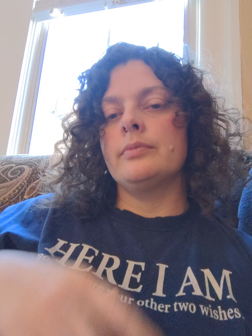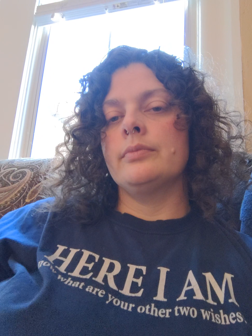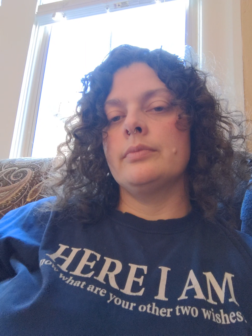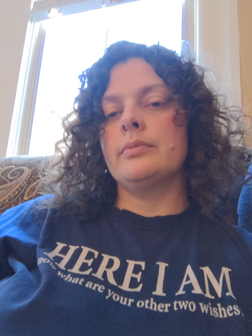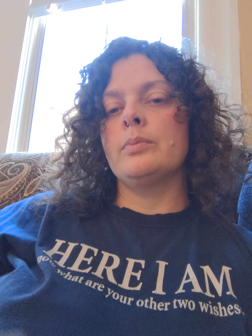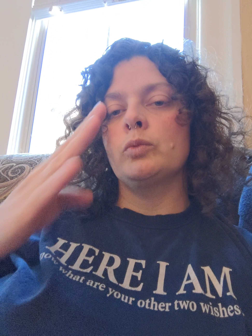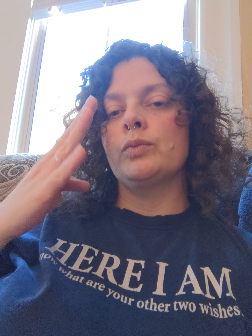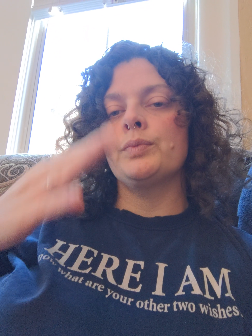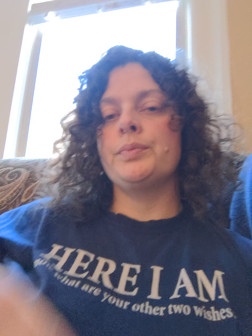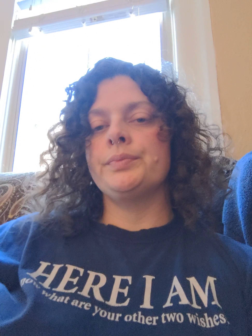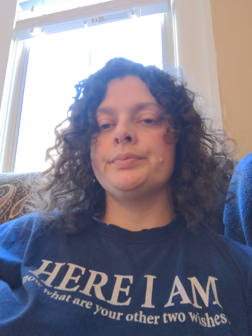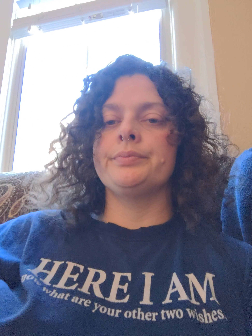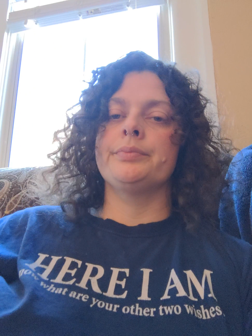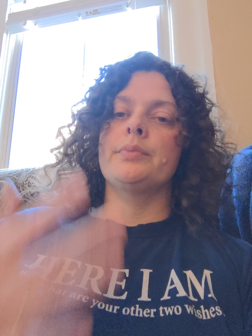blue